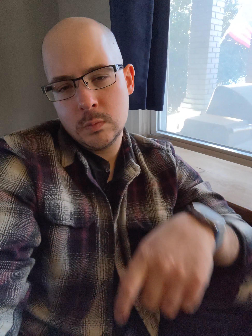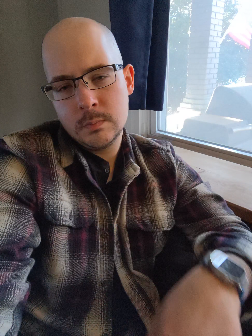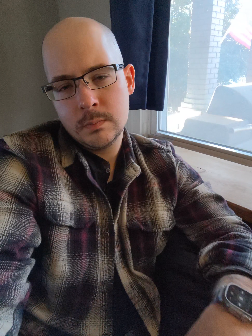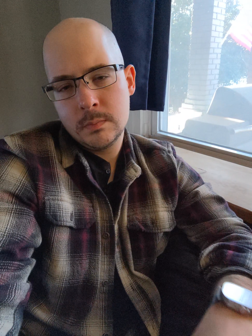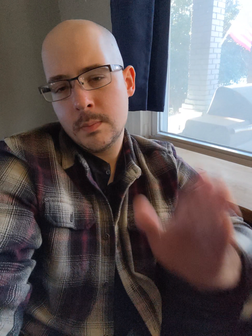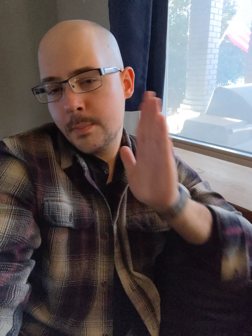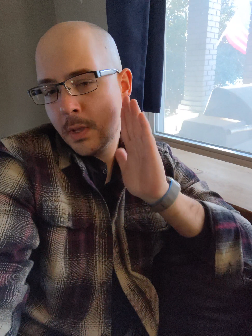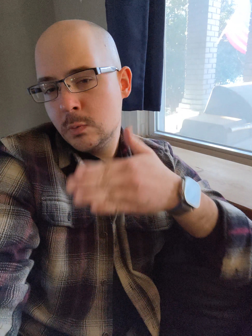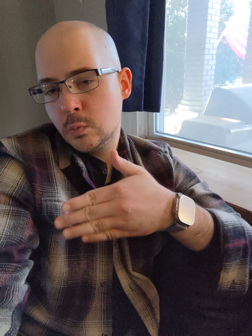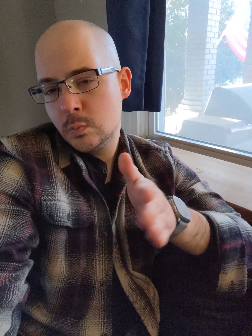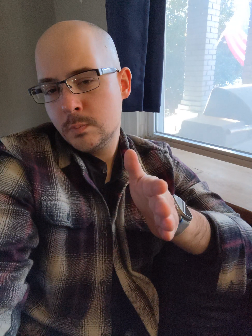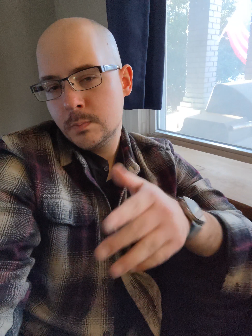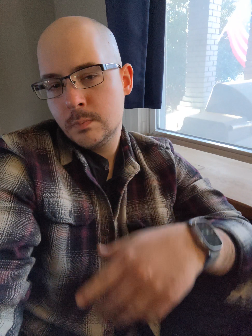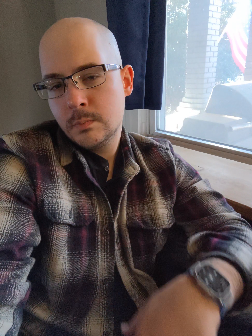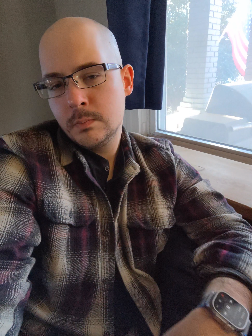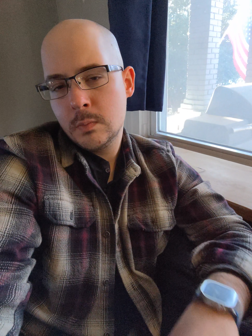bedroom